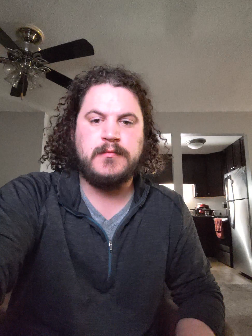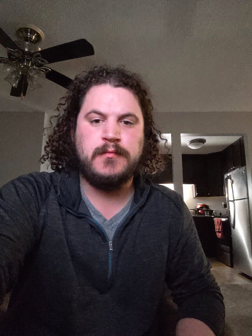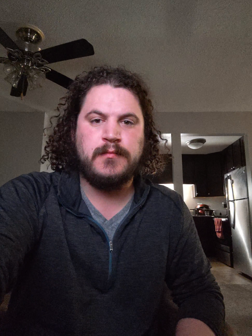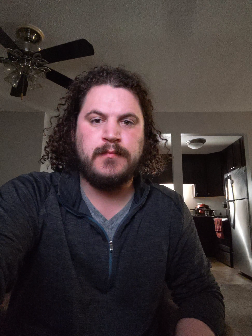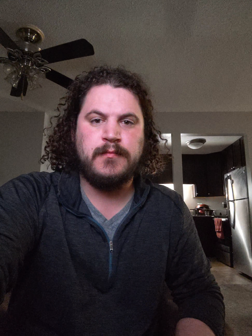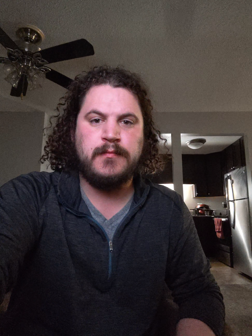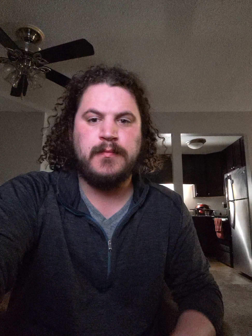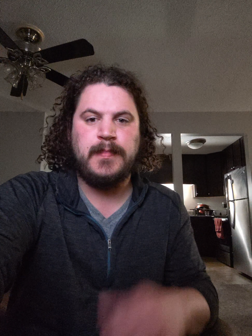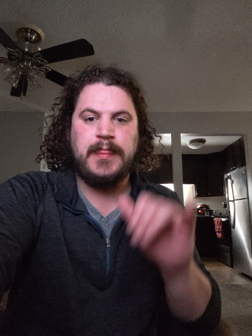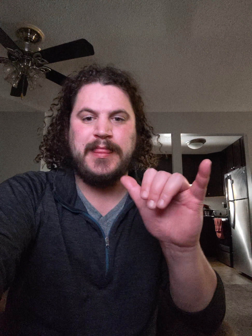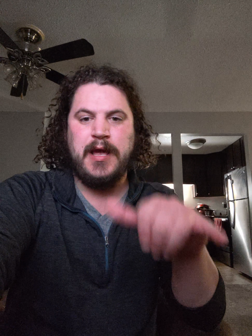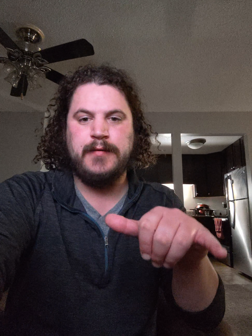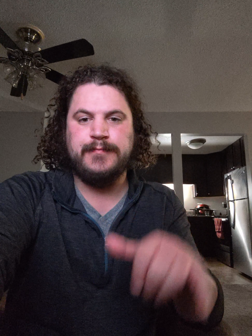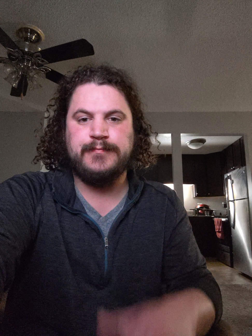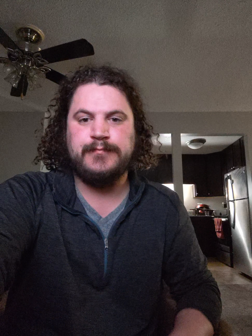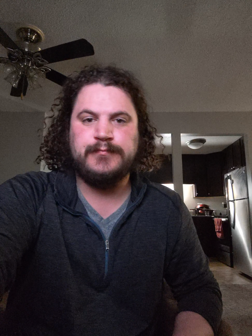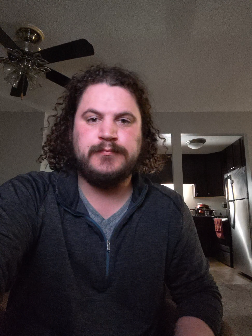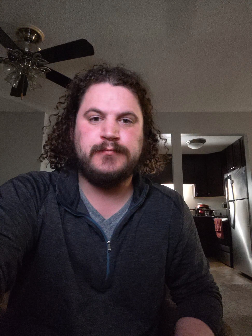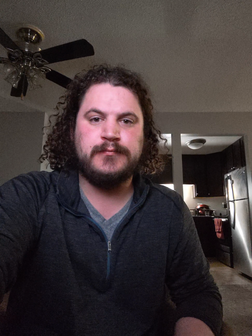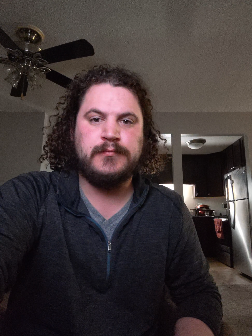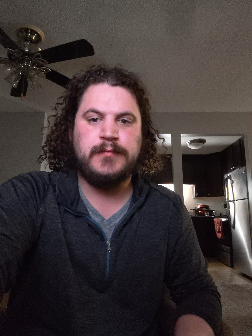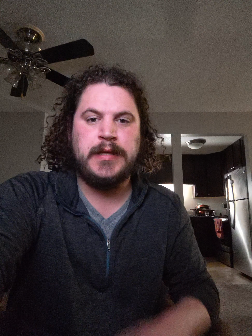that